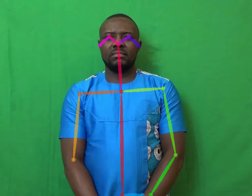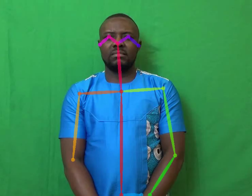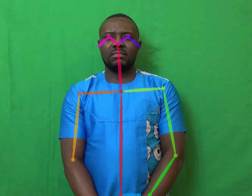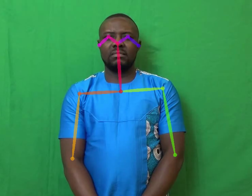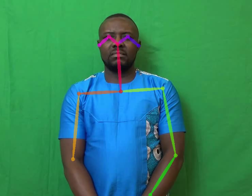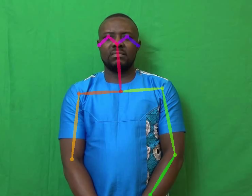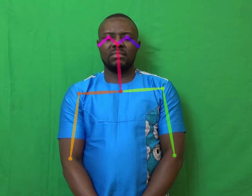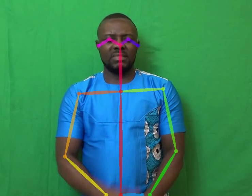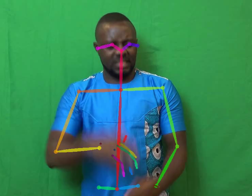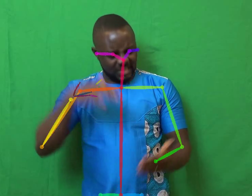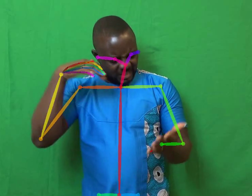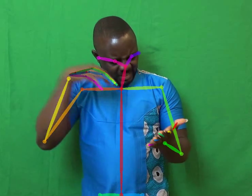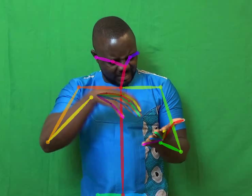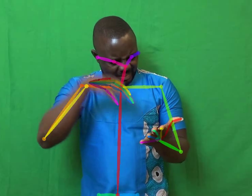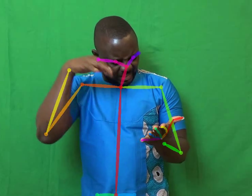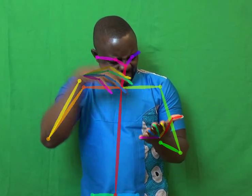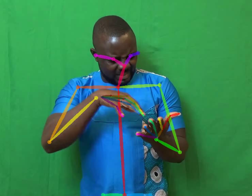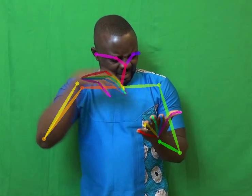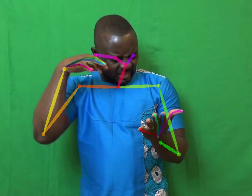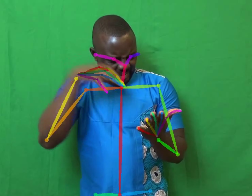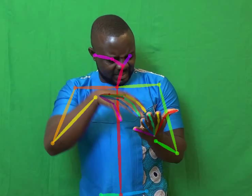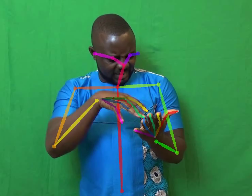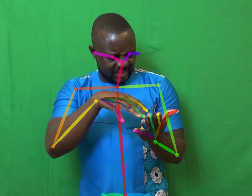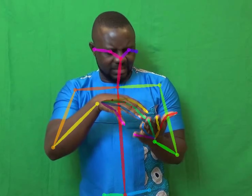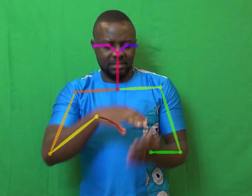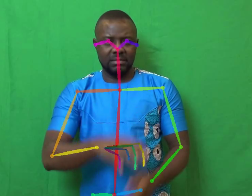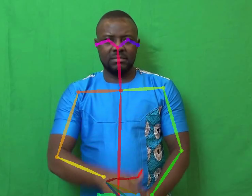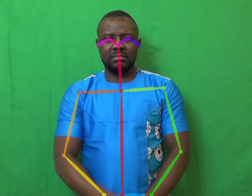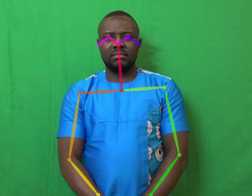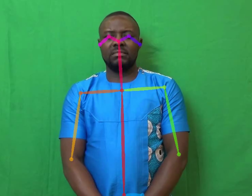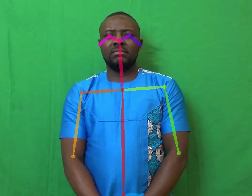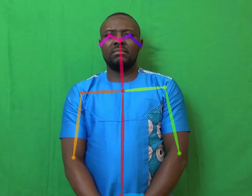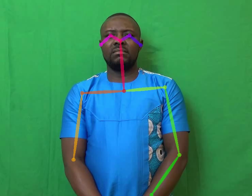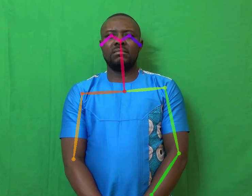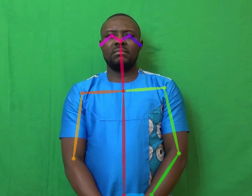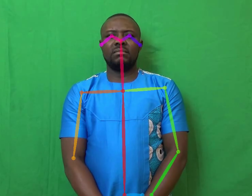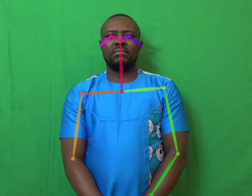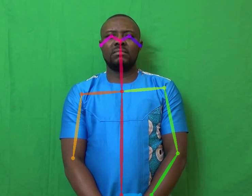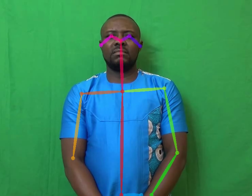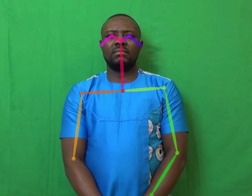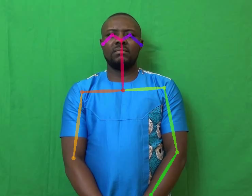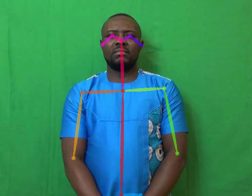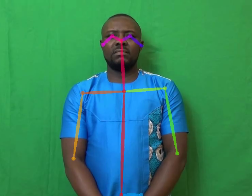study